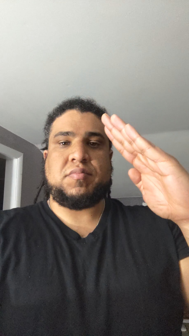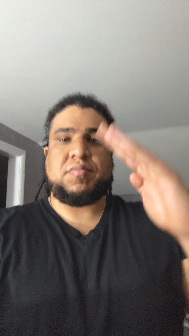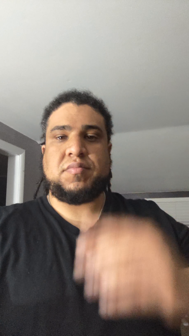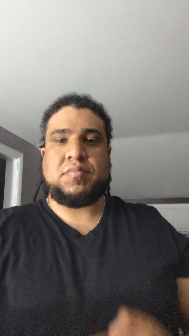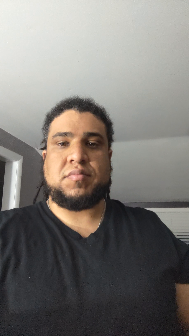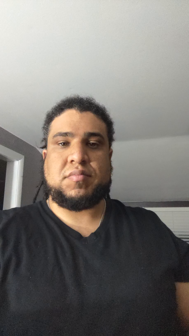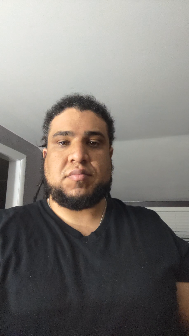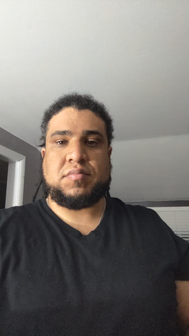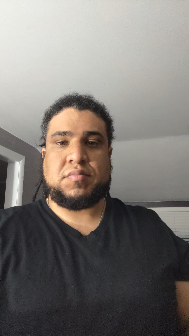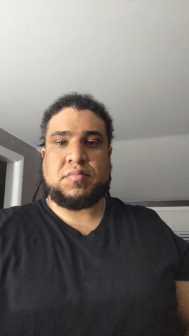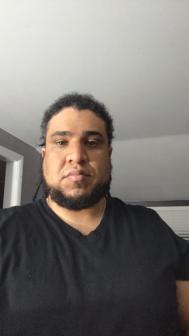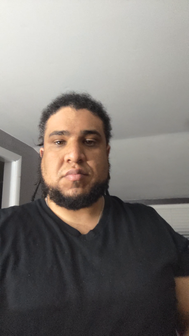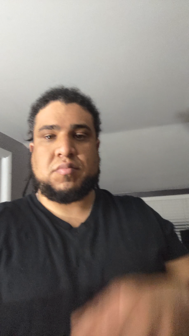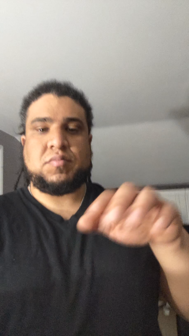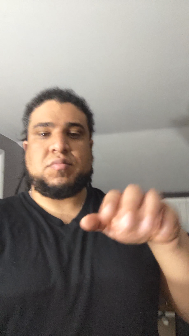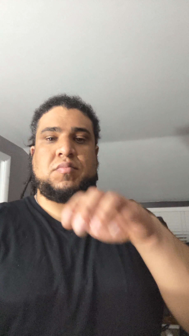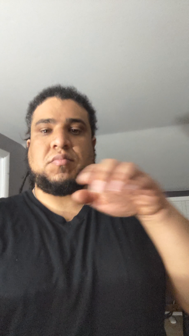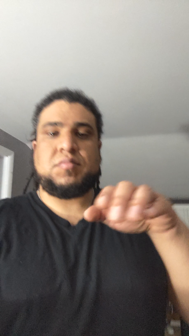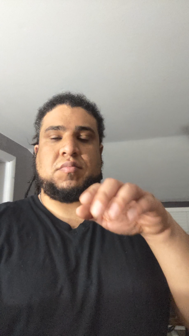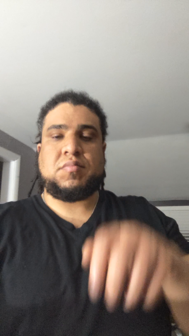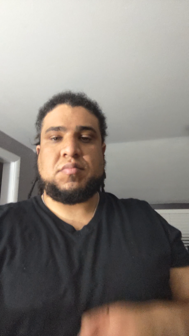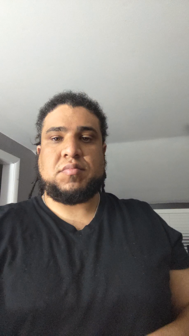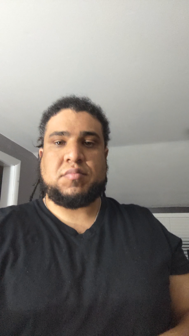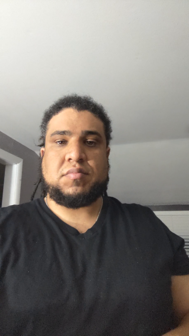does